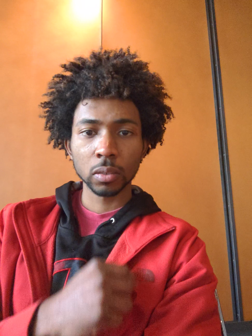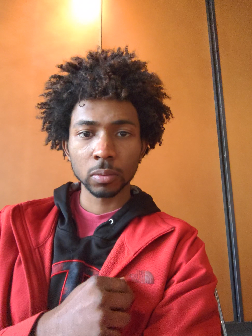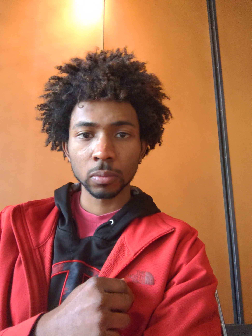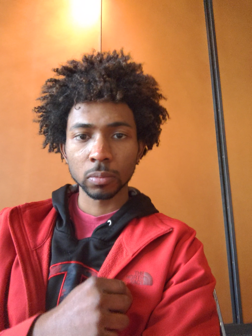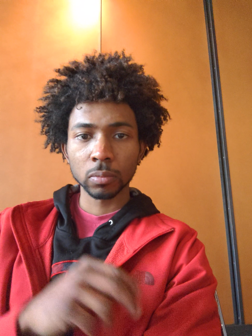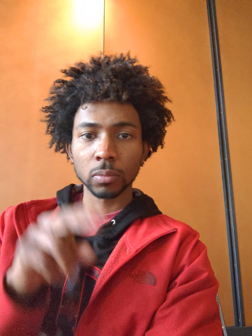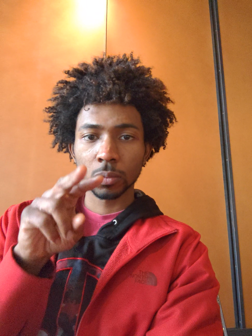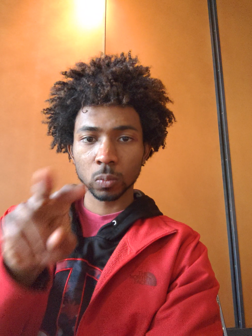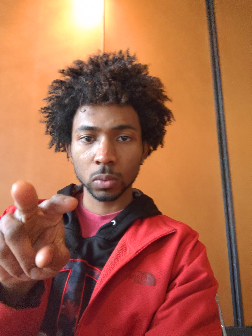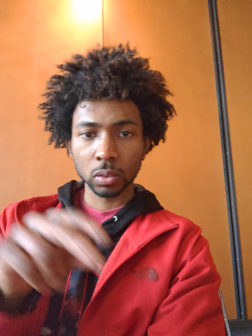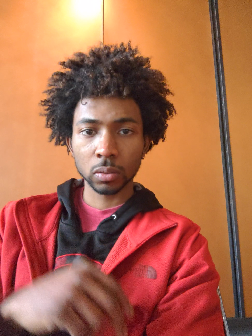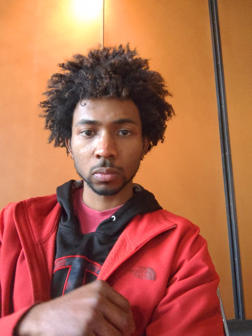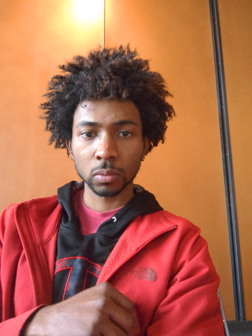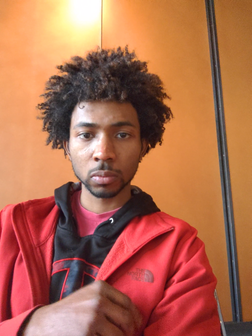look